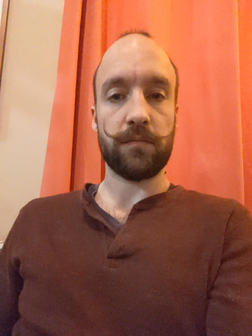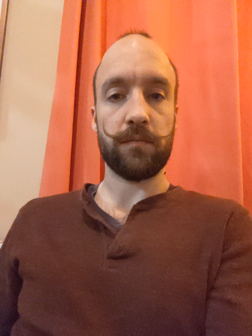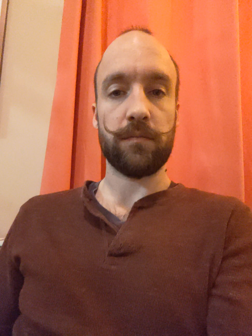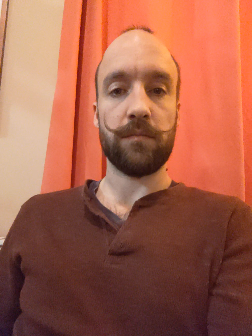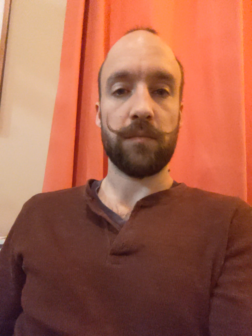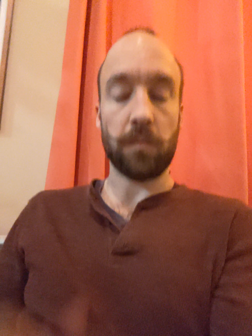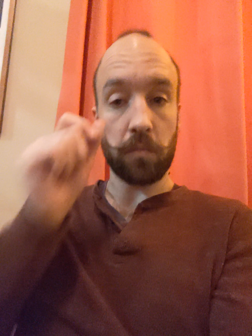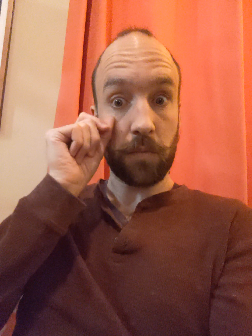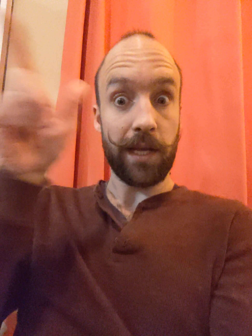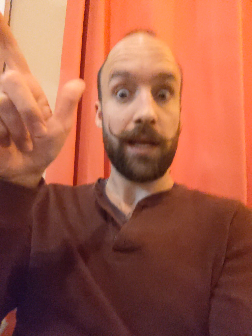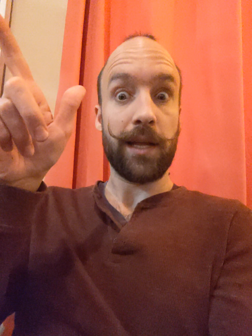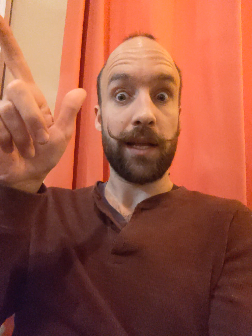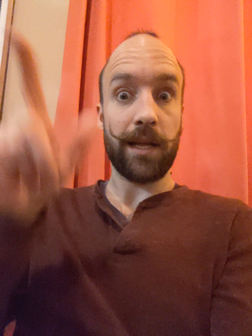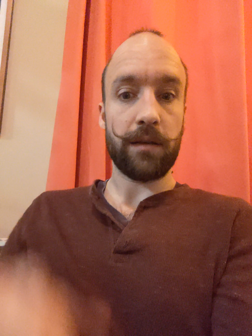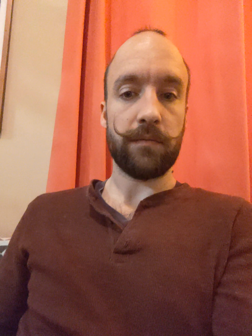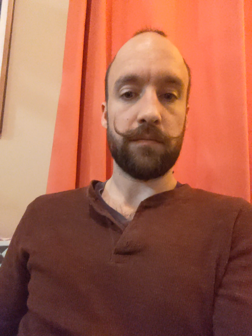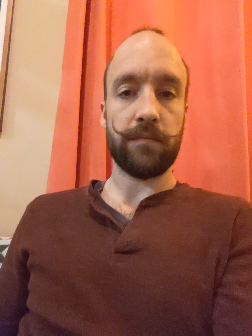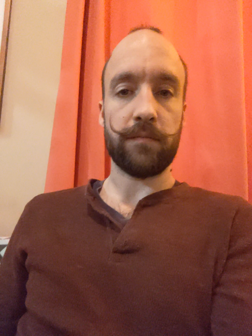awake